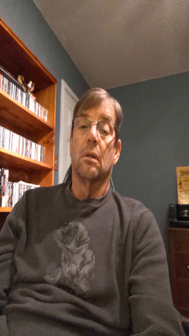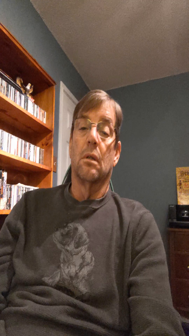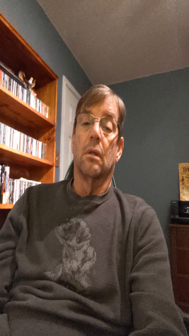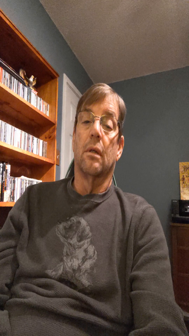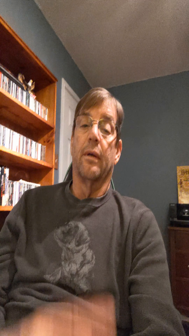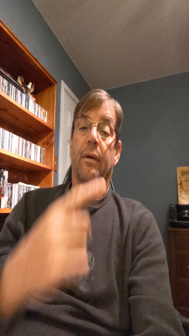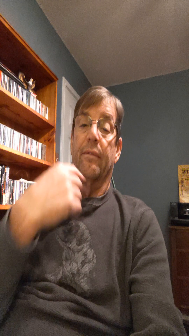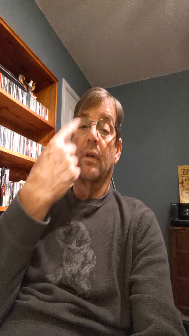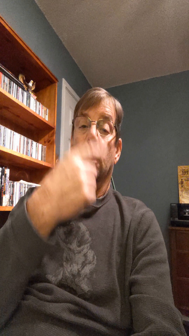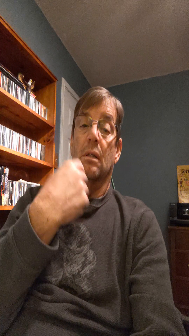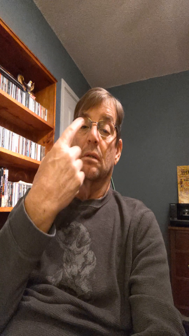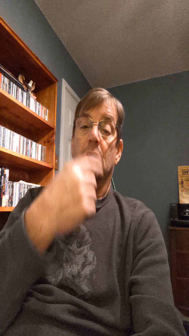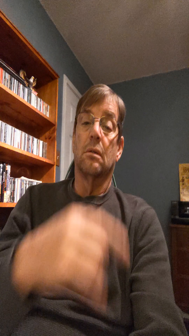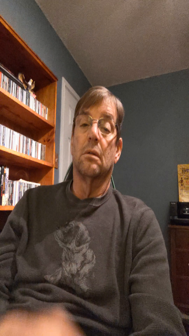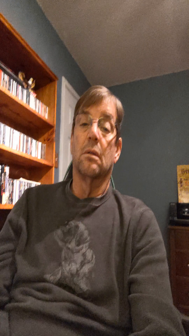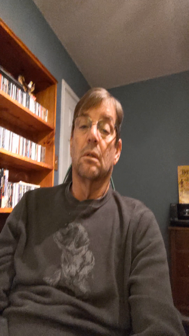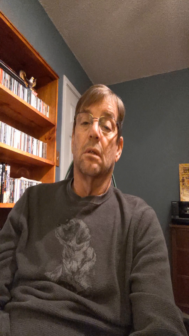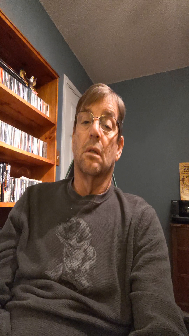face